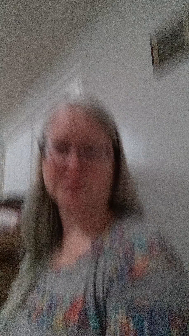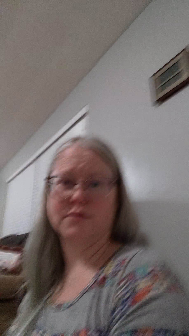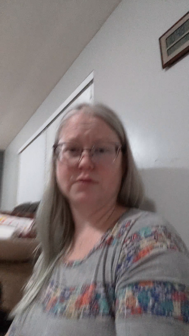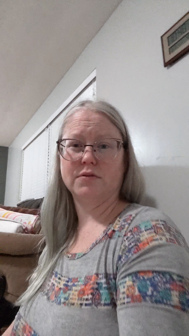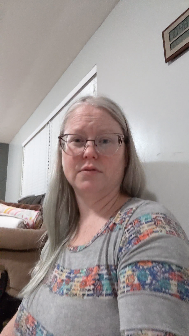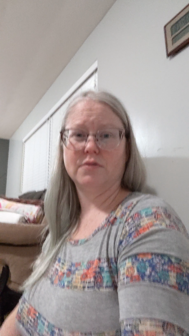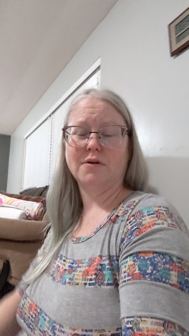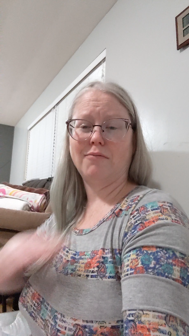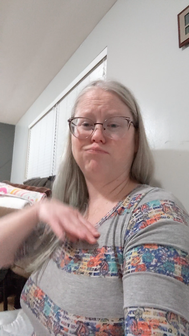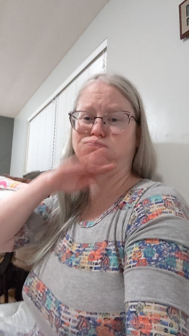full